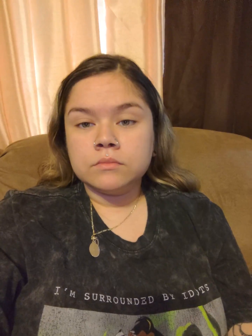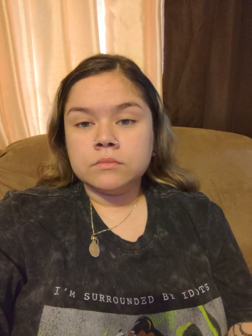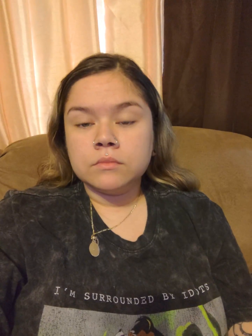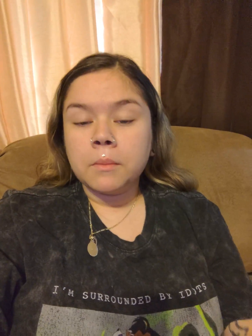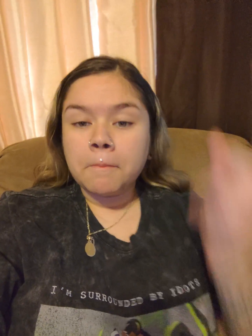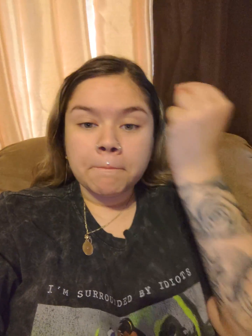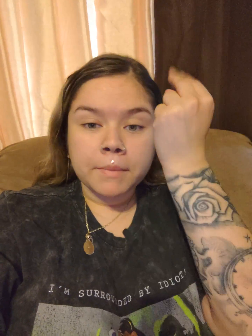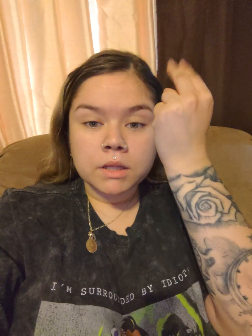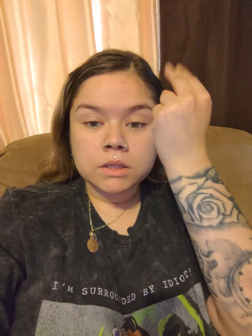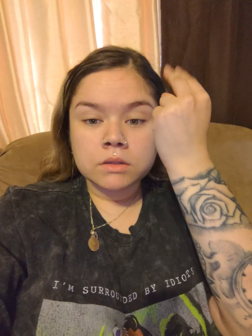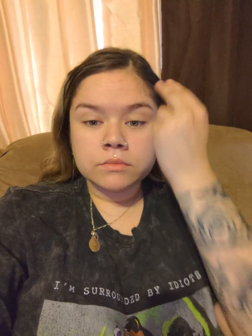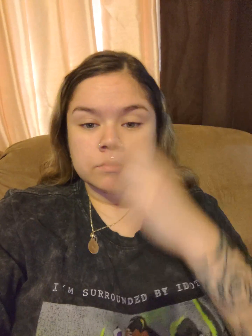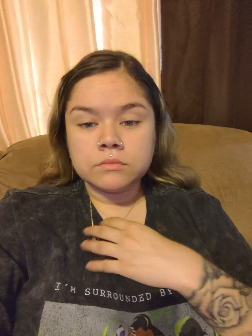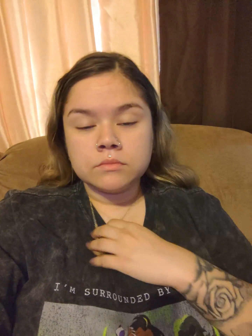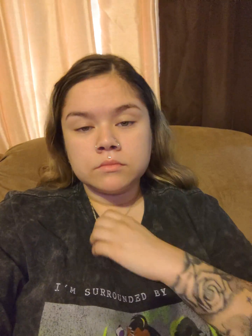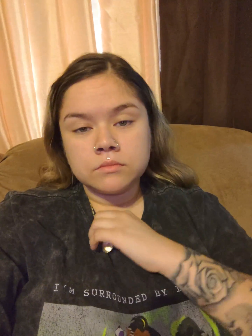bunny